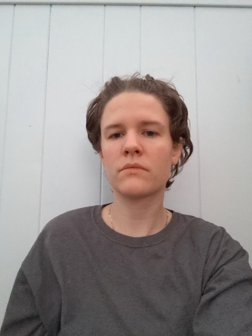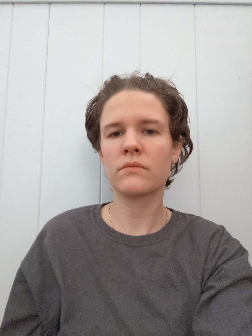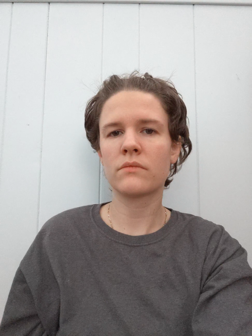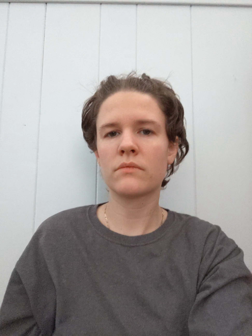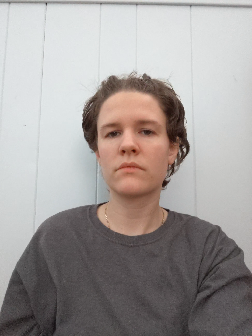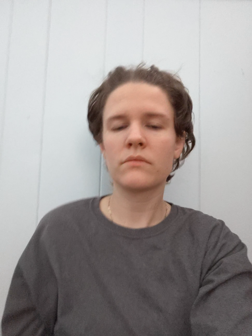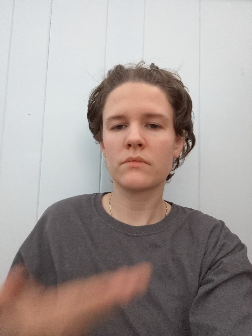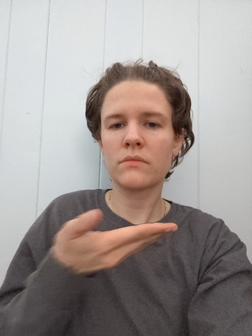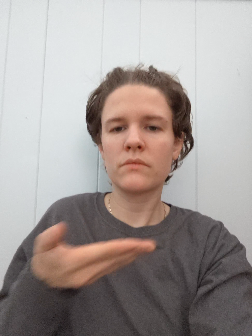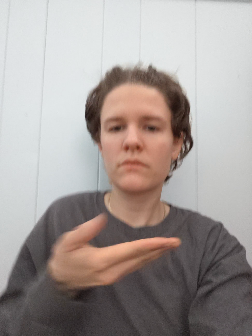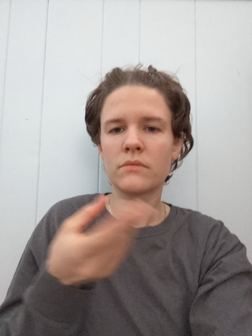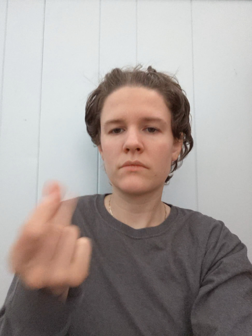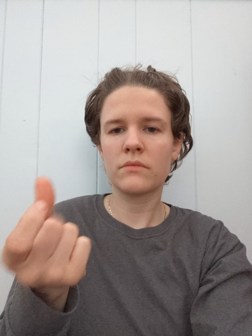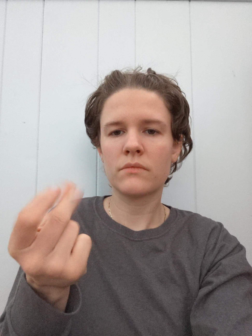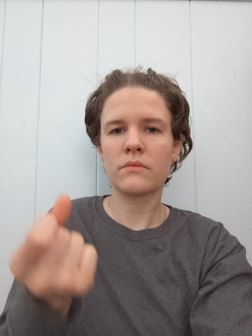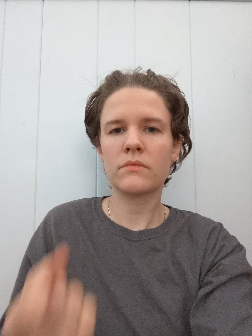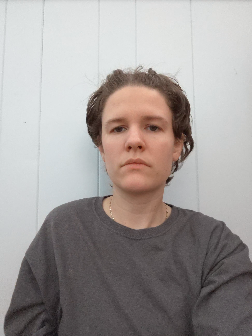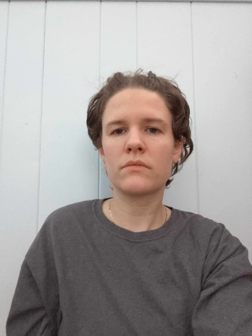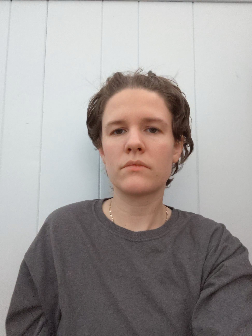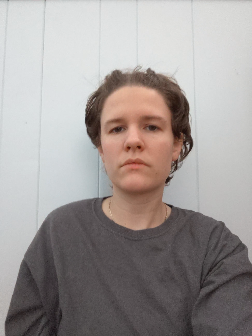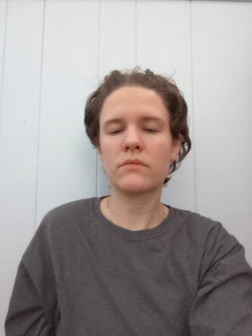puppy